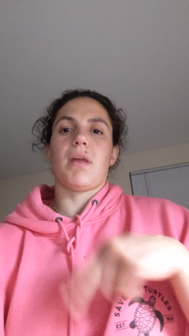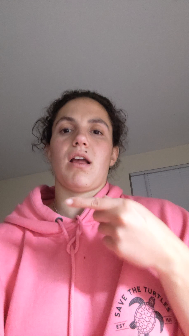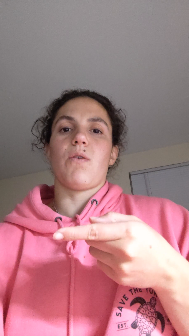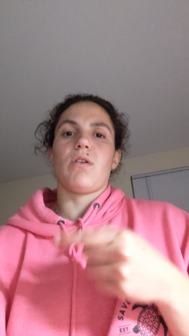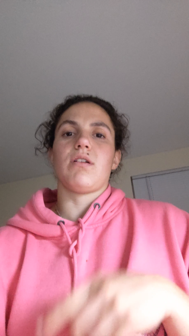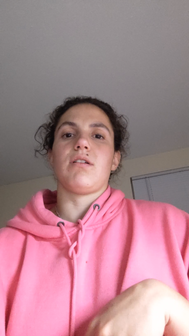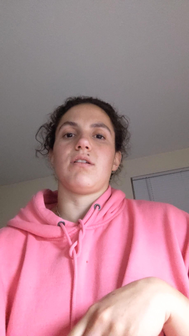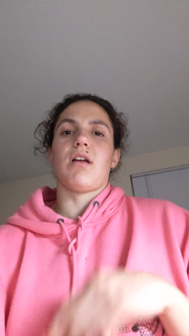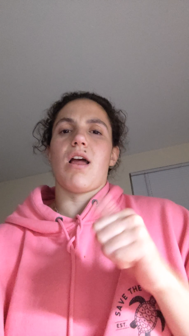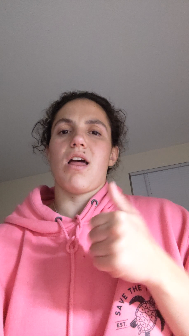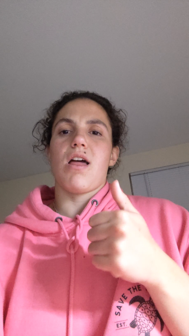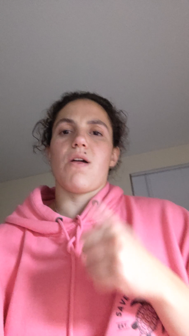how